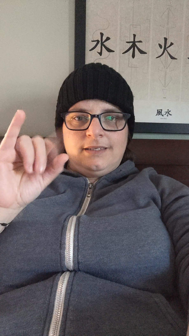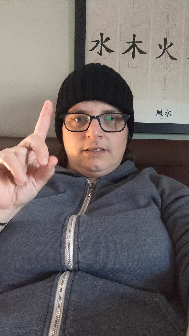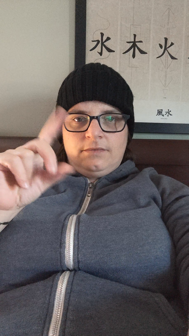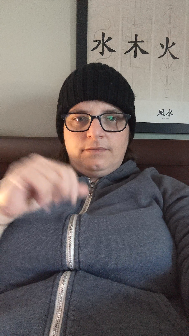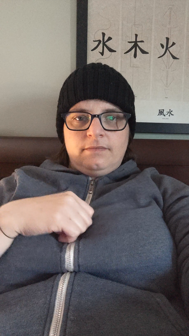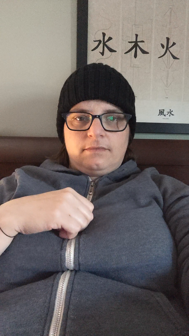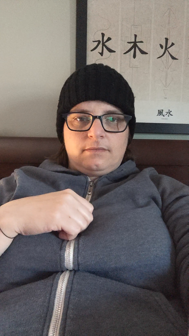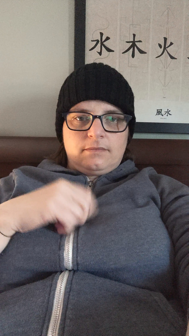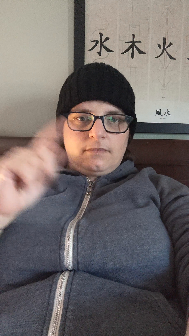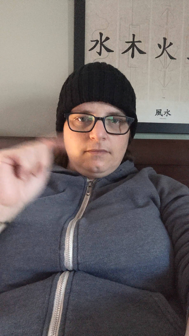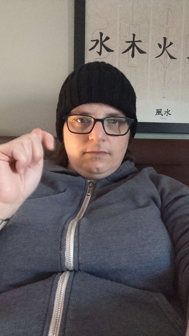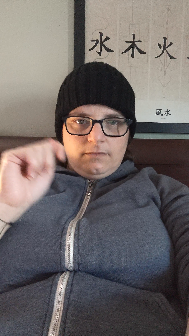bathroom